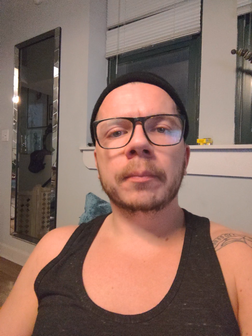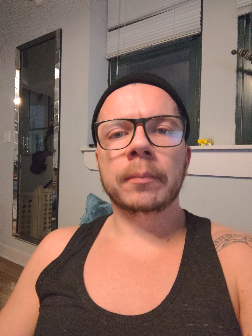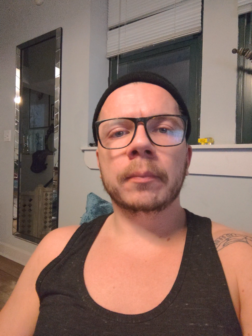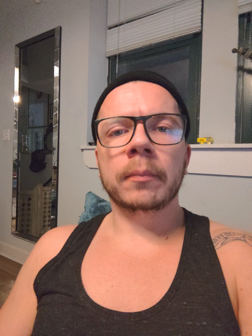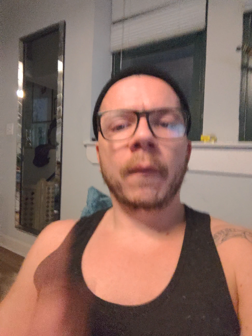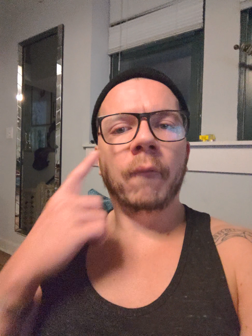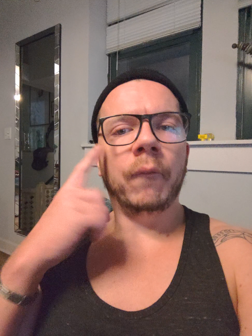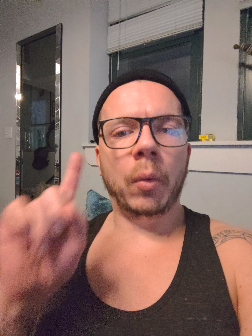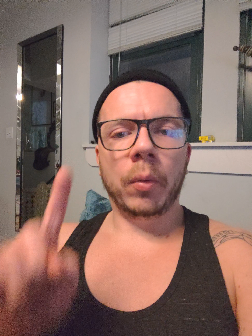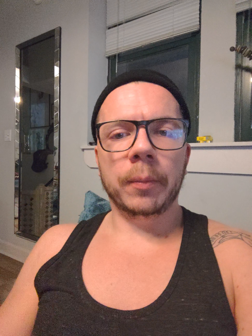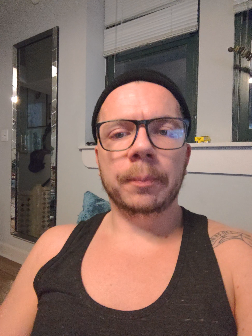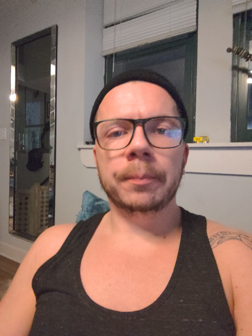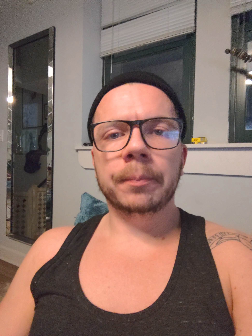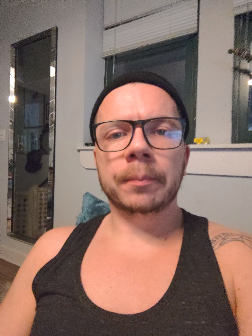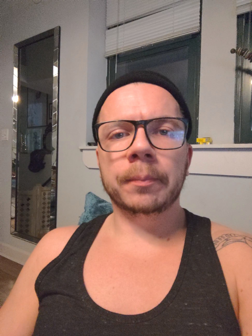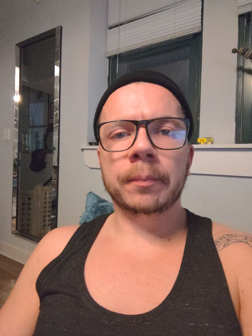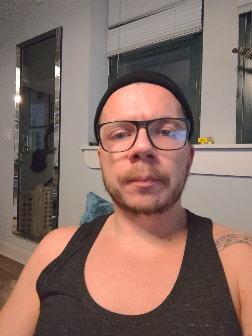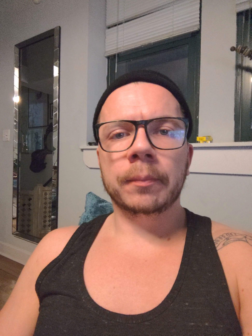for